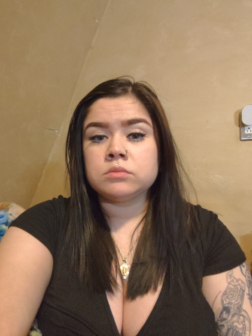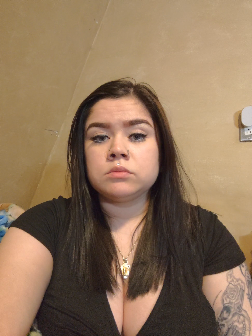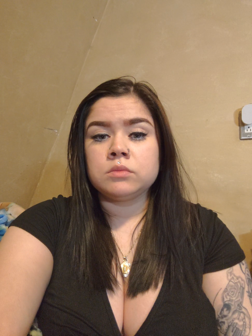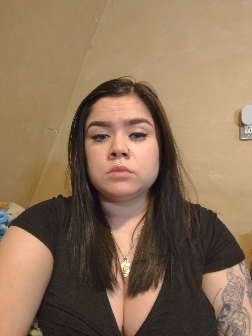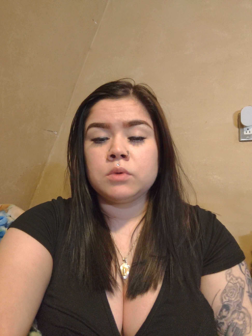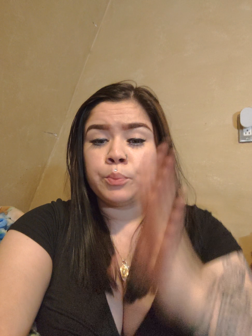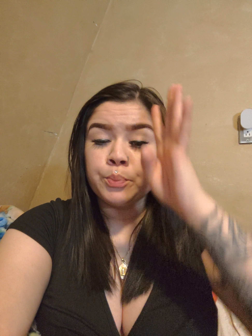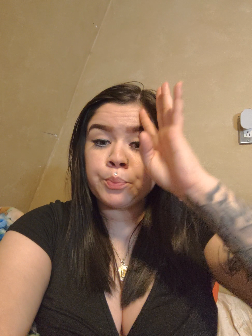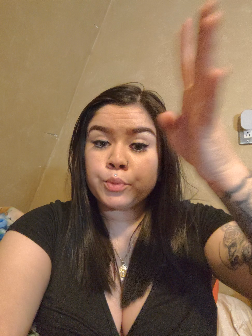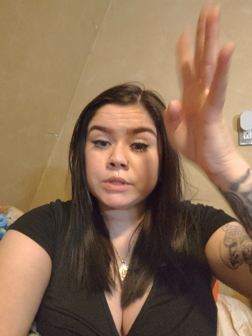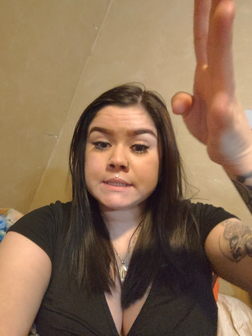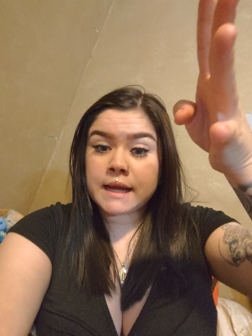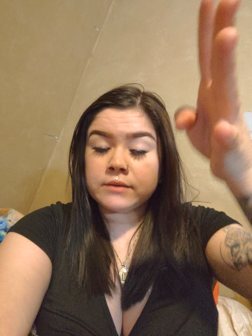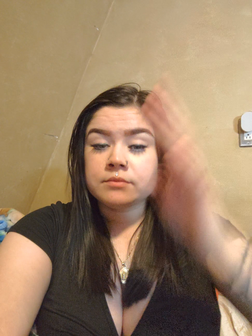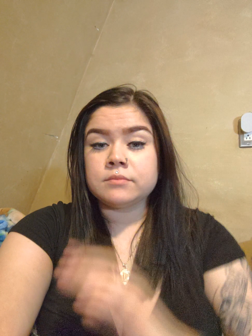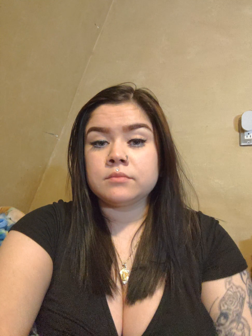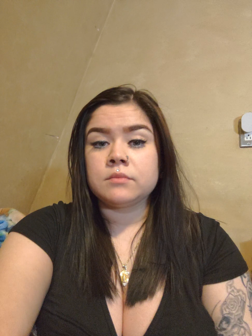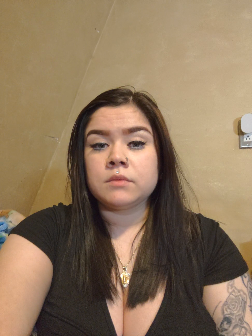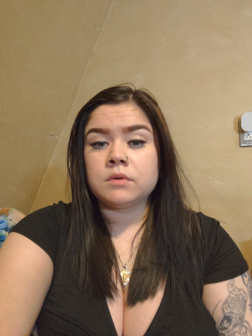pretend